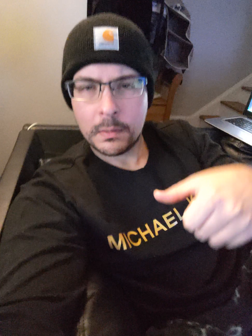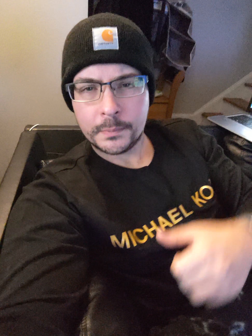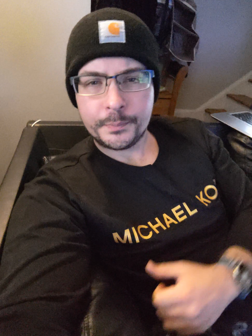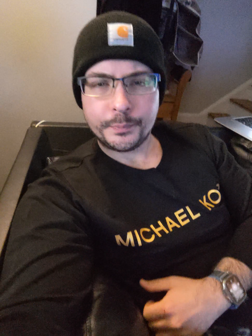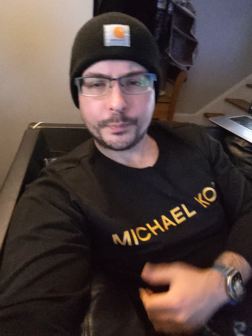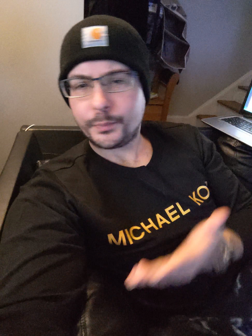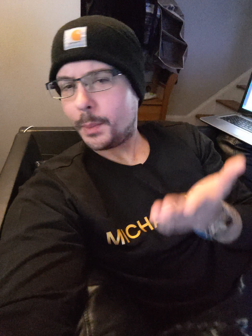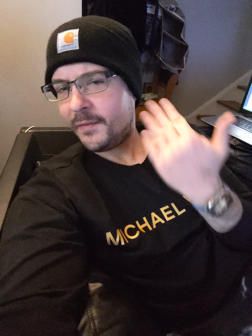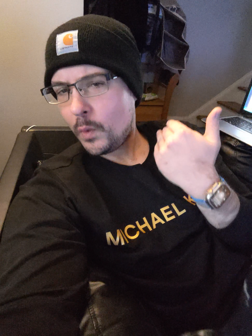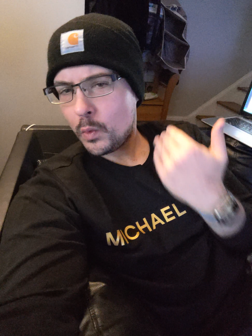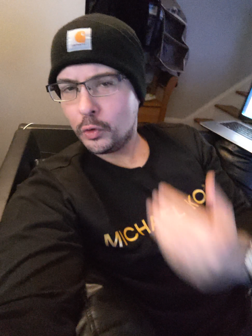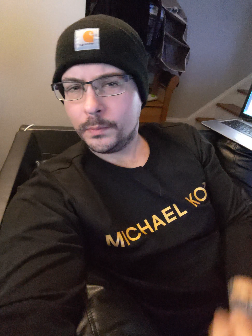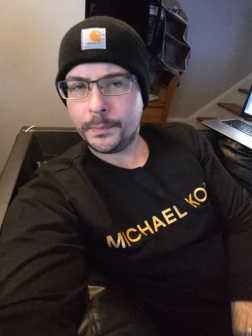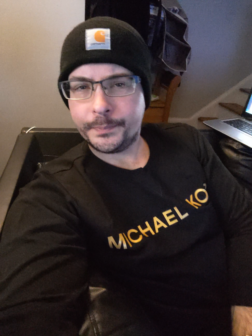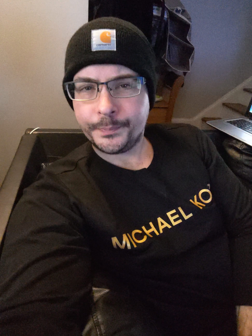before